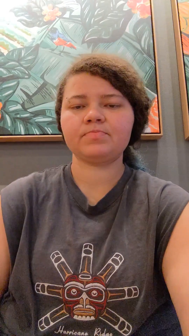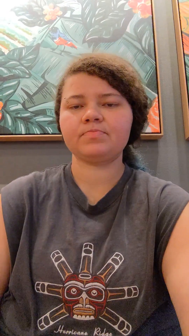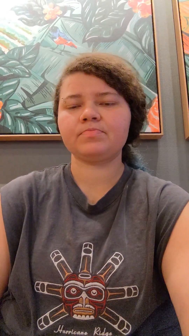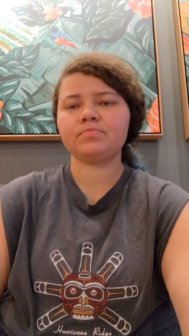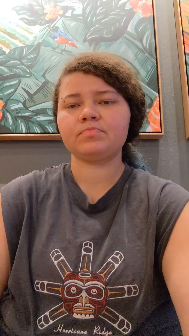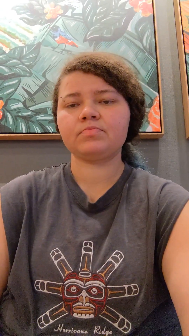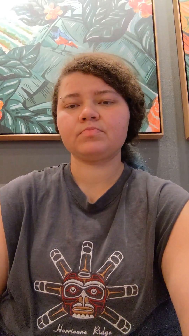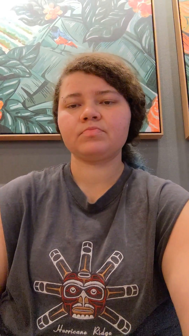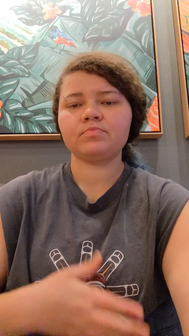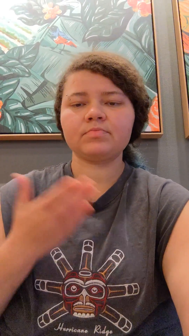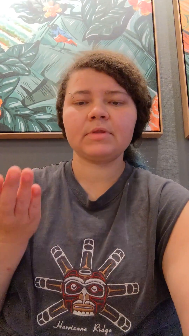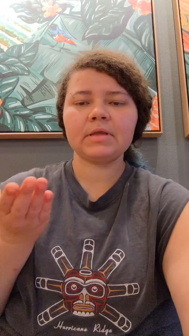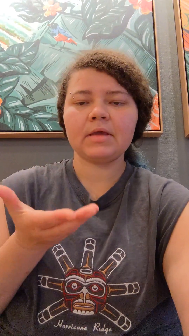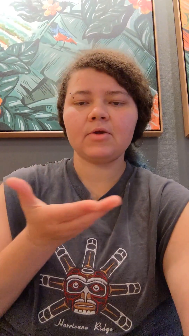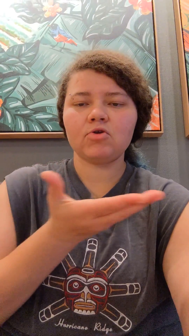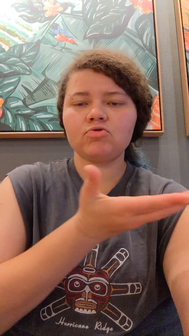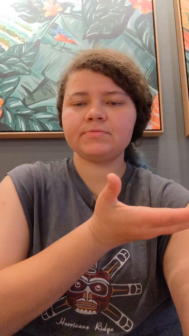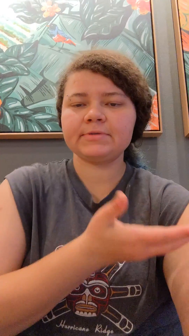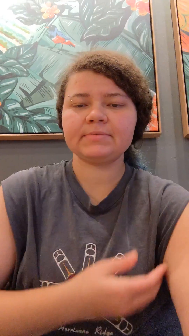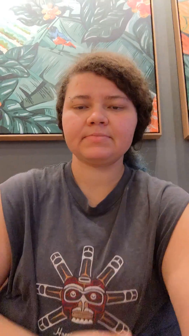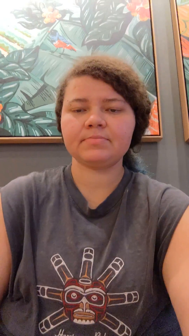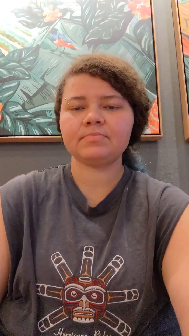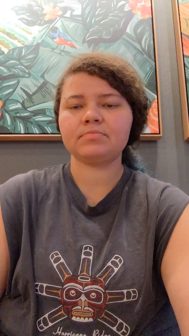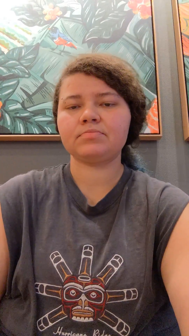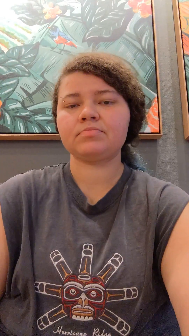carry